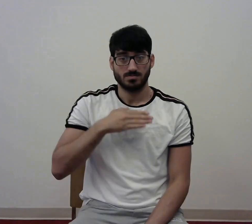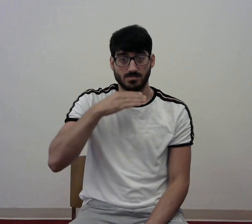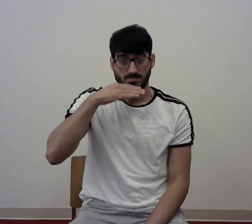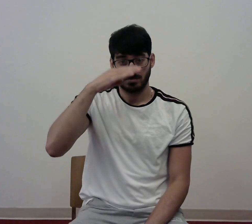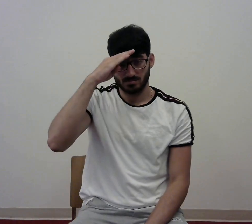ata